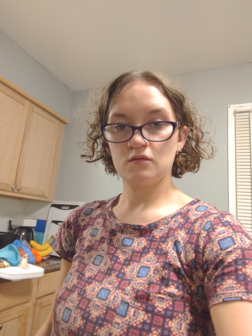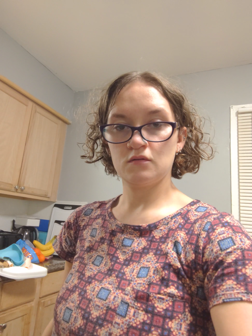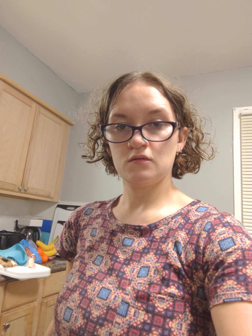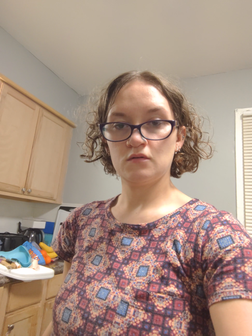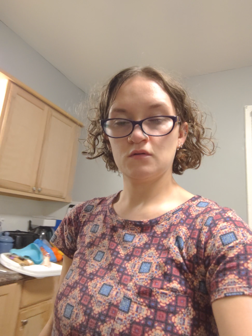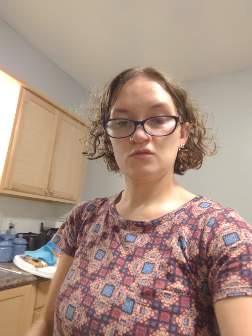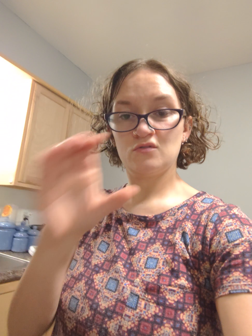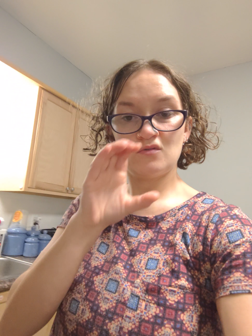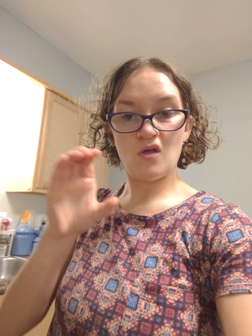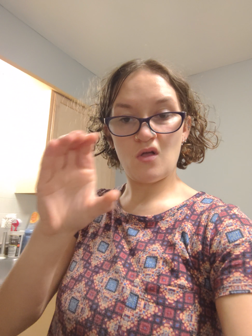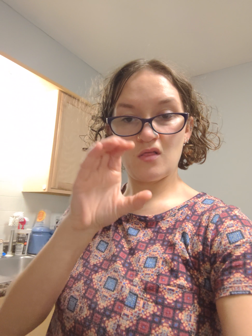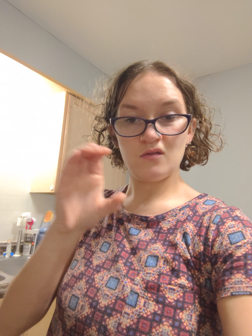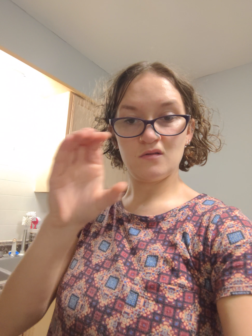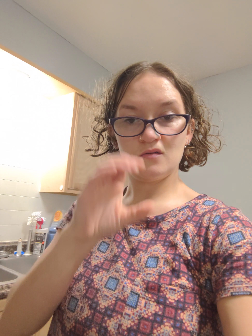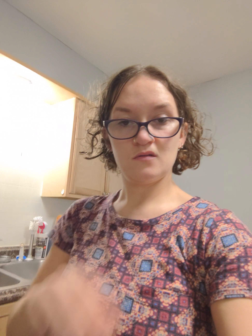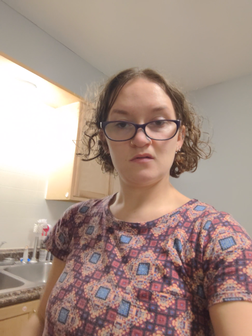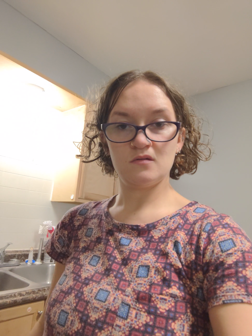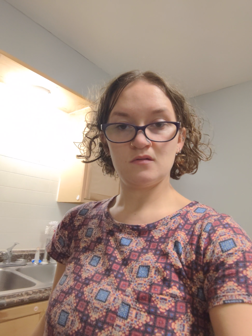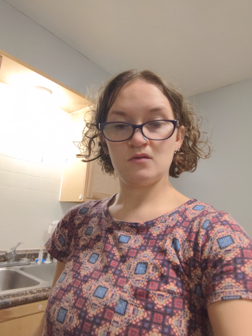chocolate